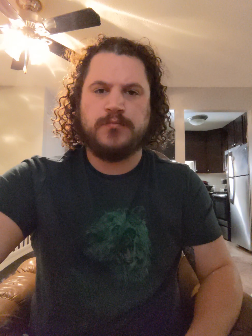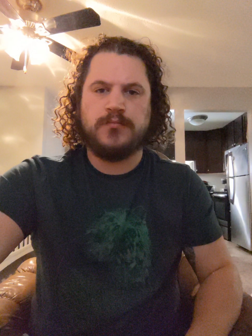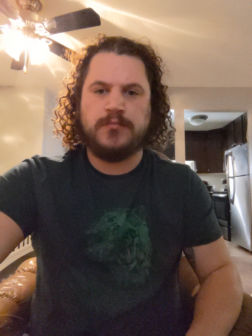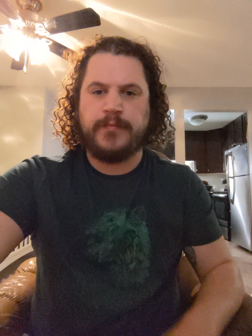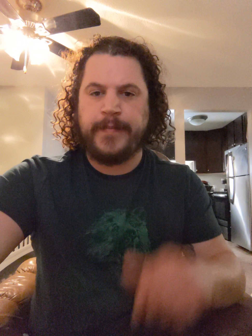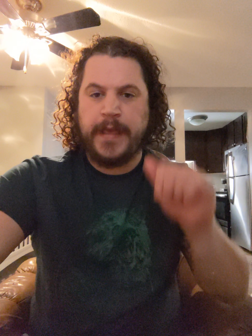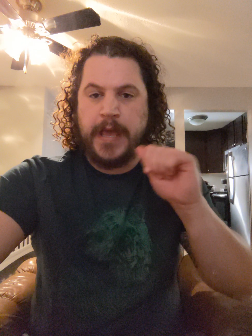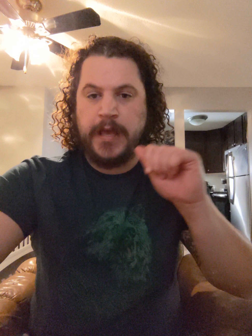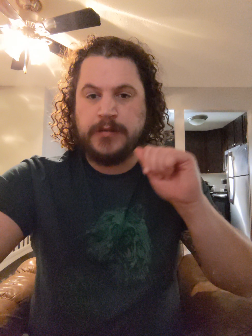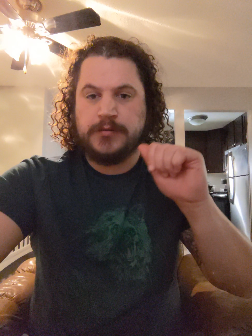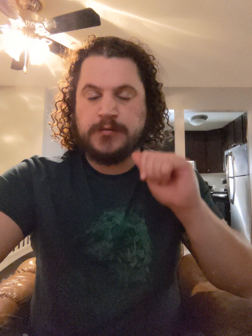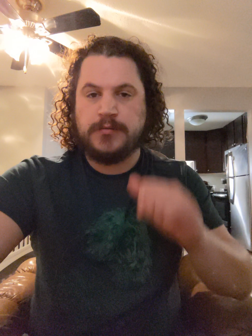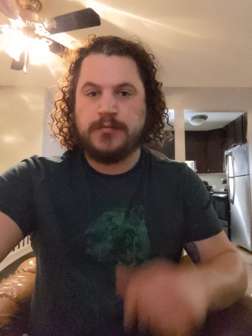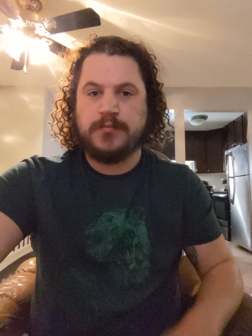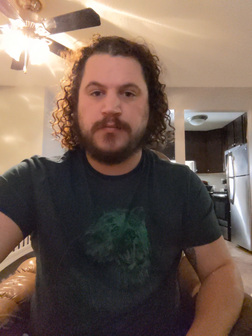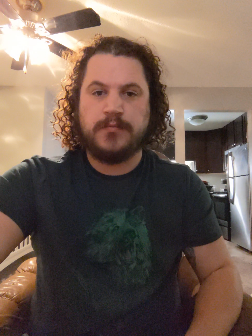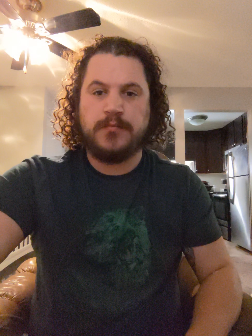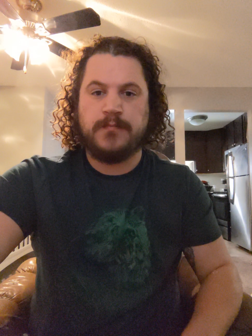aunt